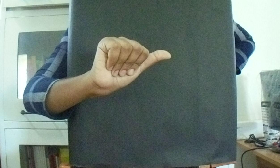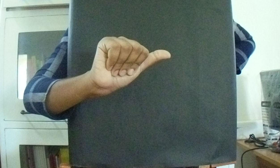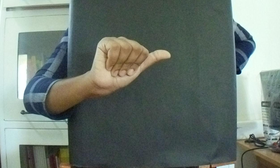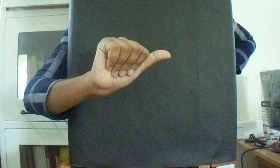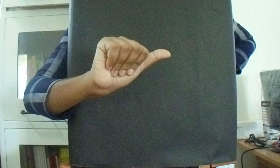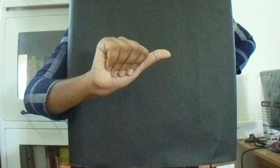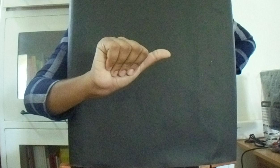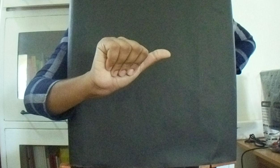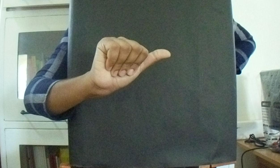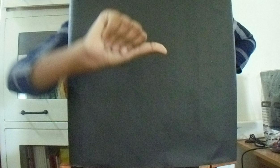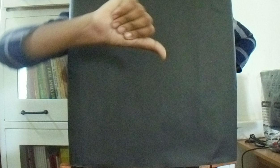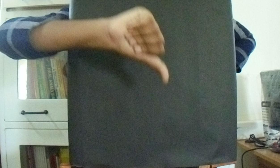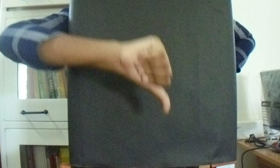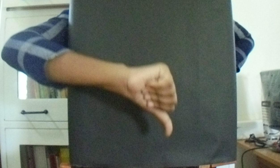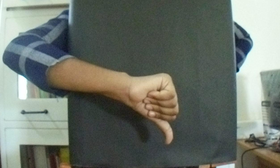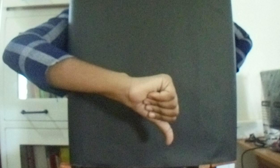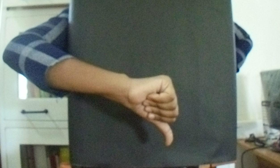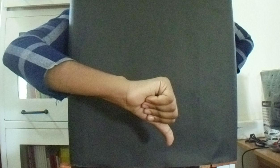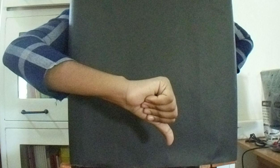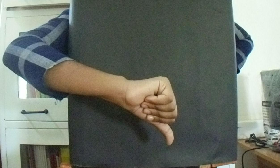lose